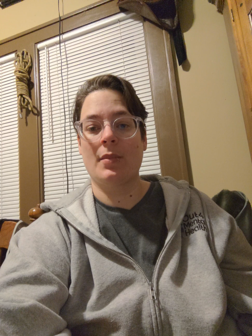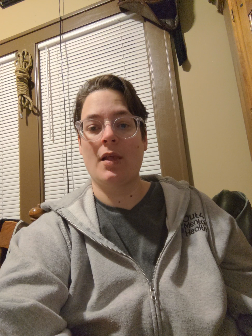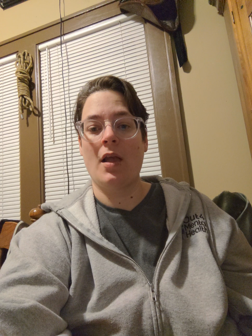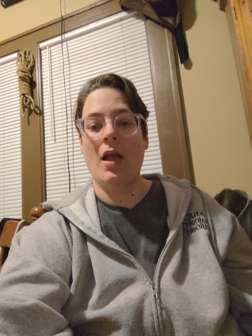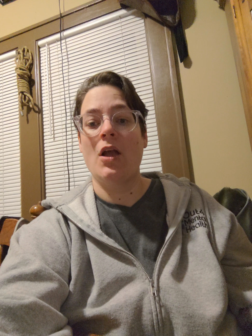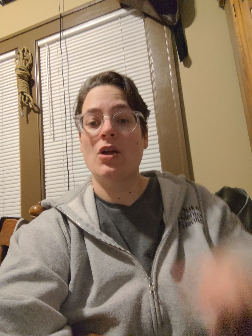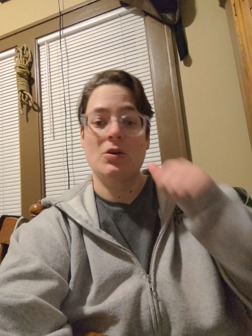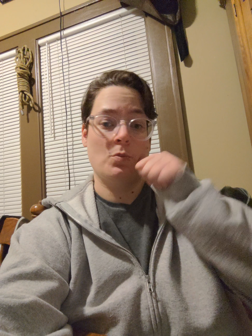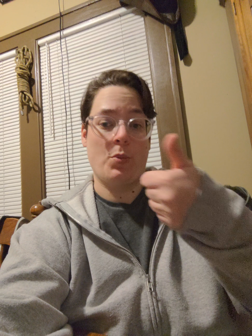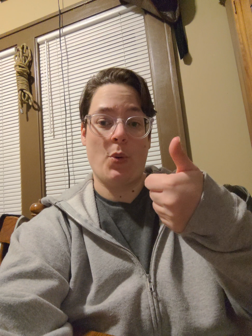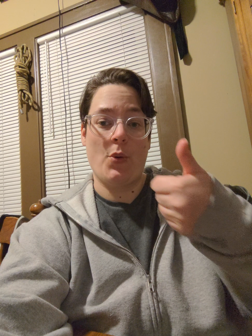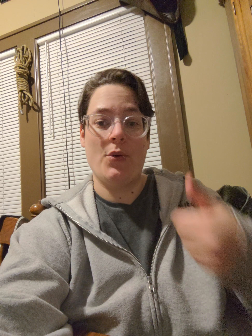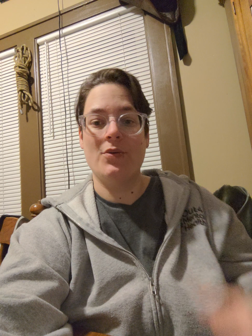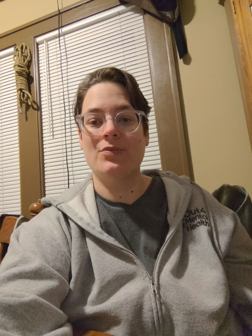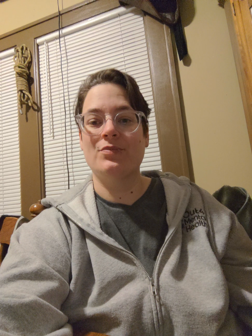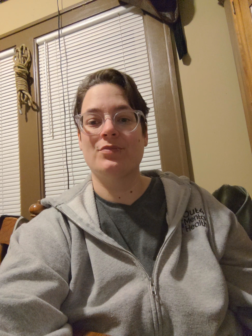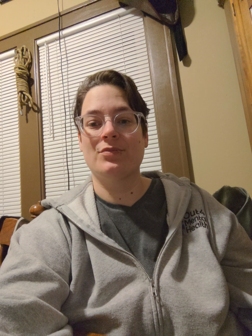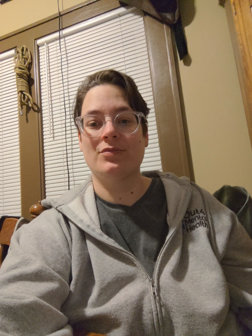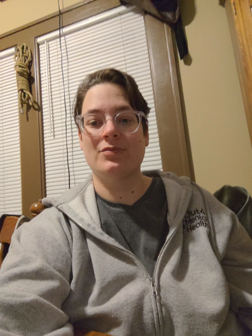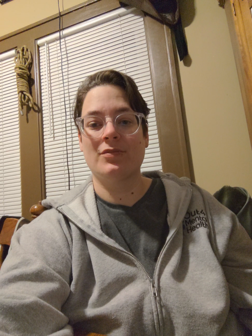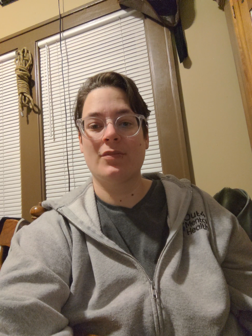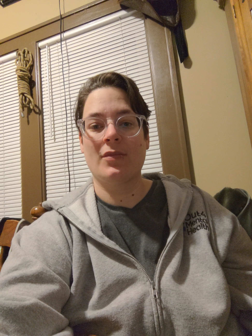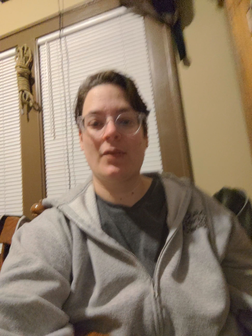tomorrow